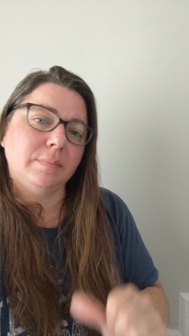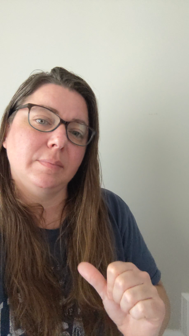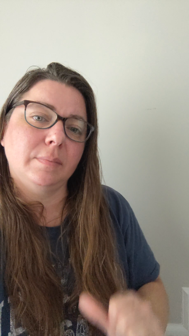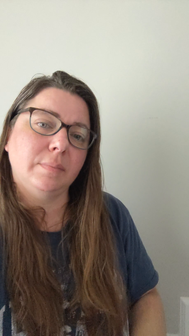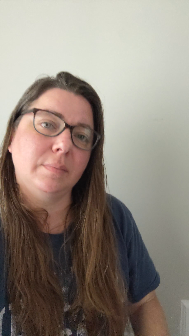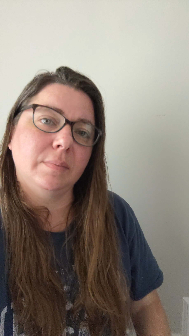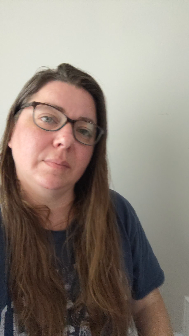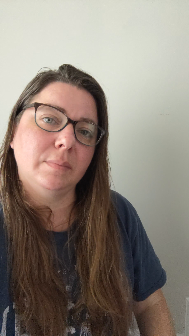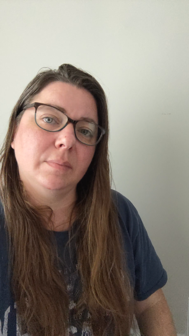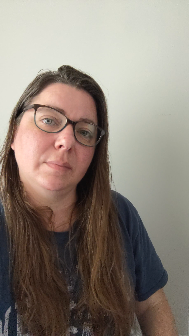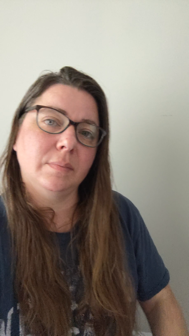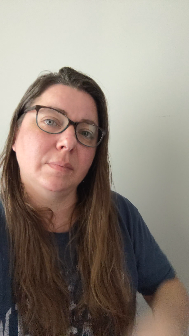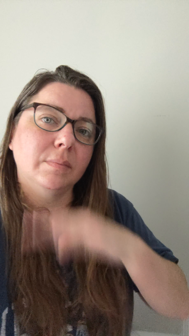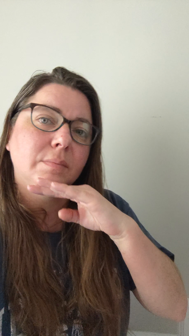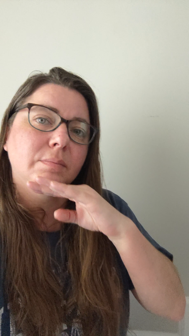full